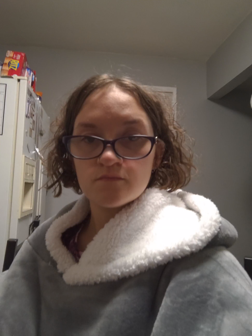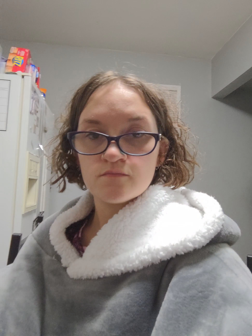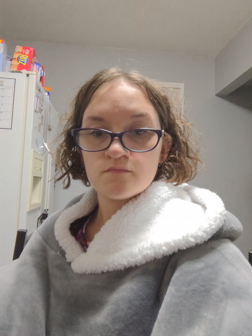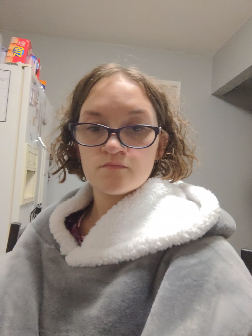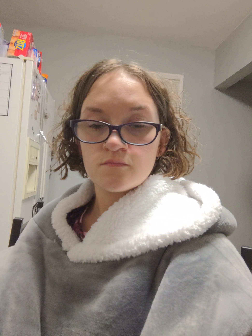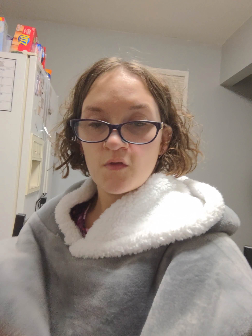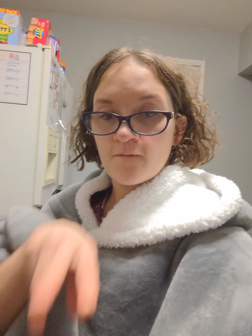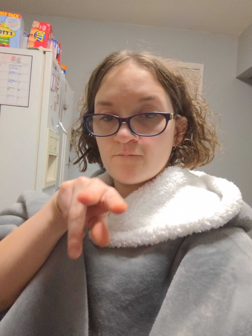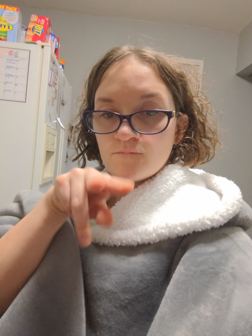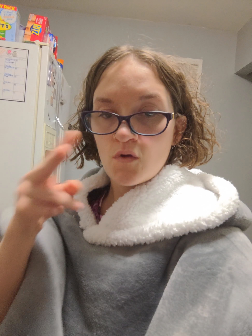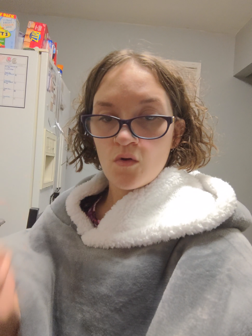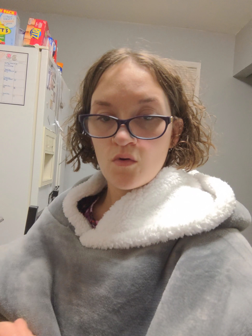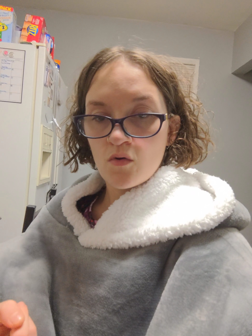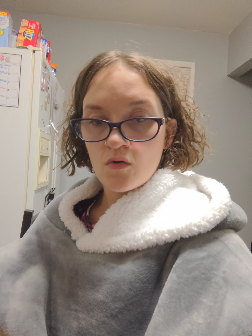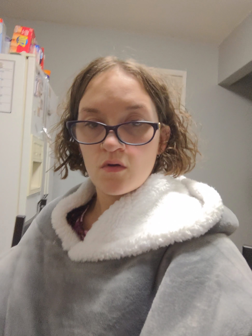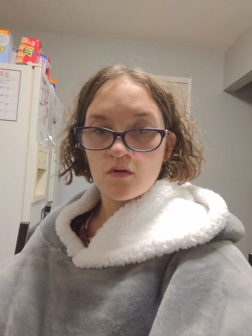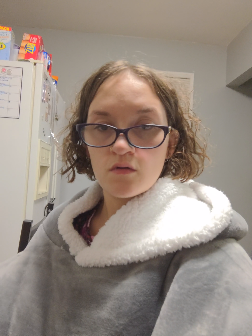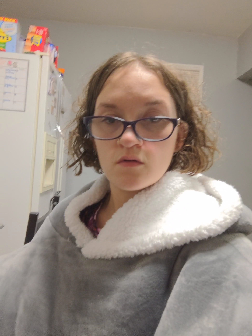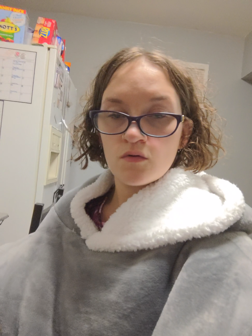fall